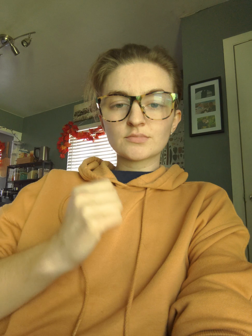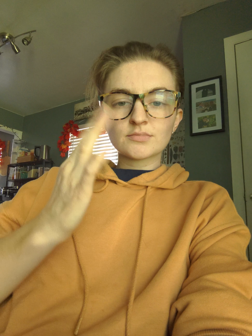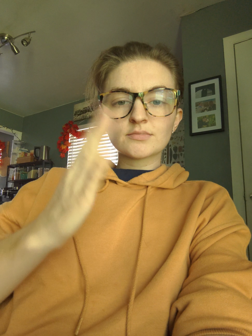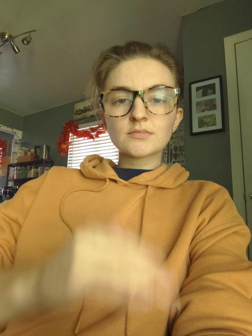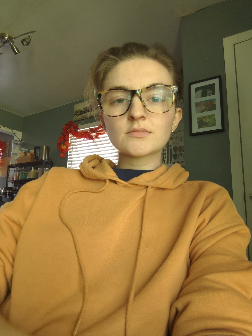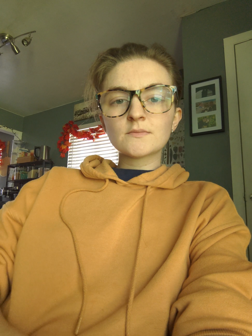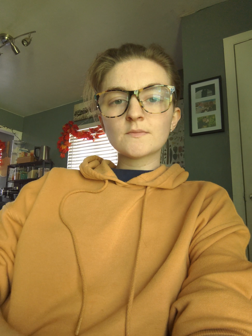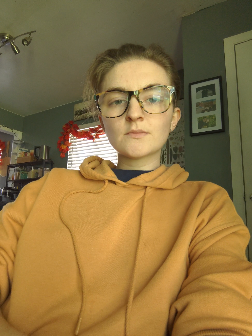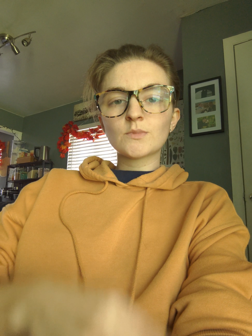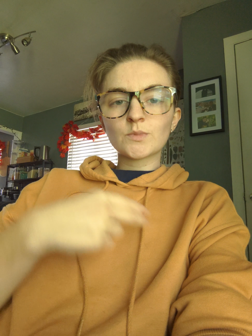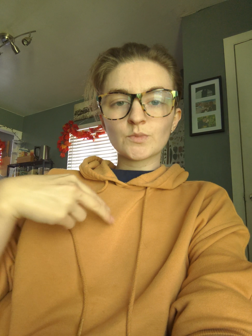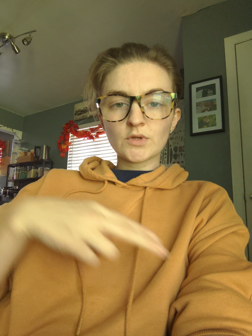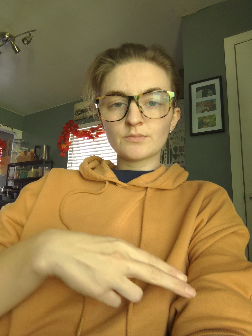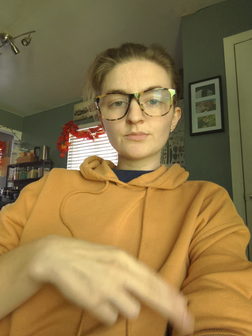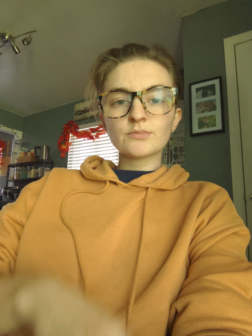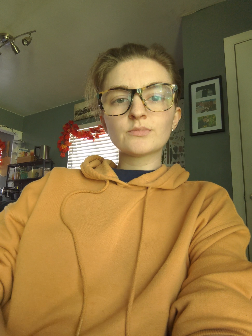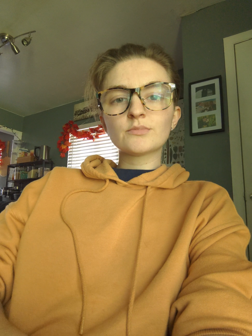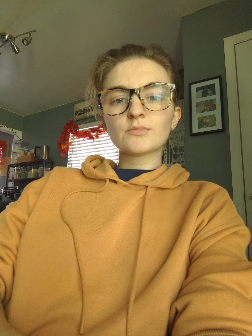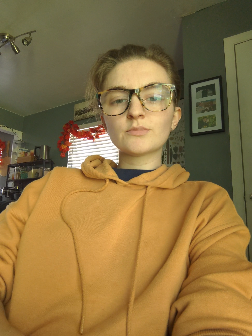belt